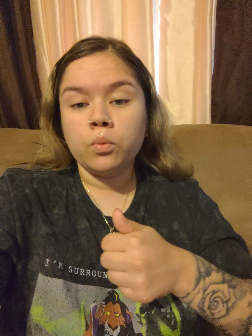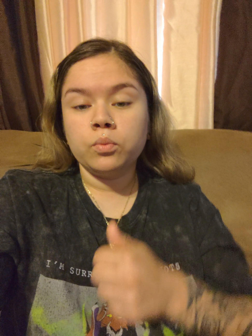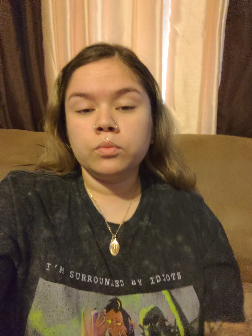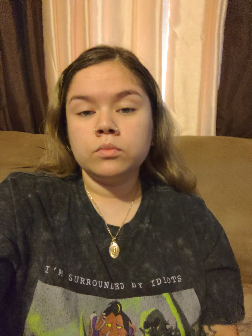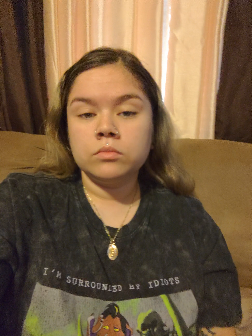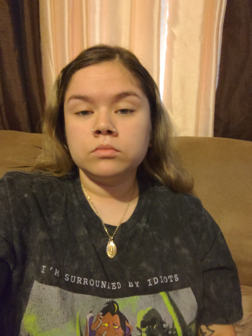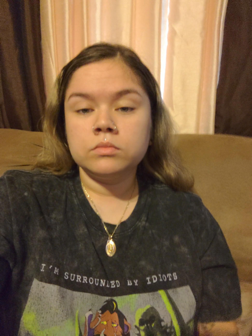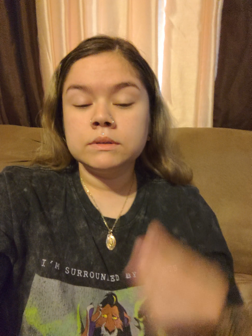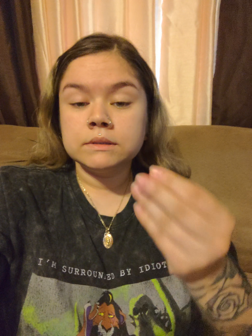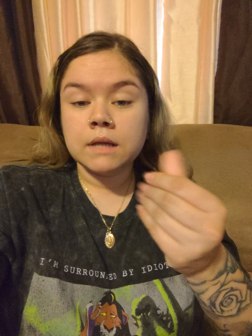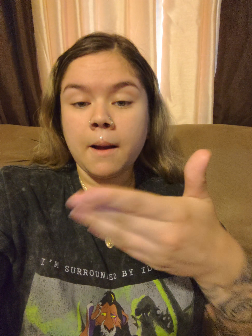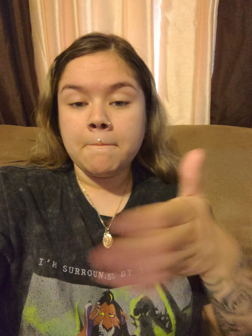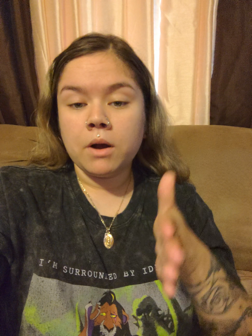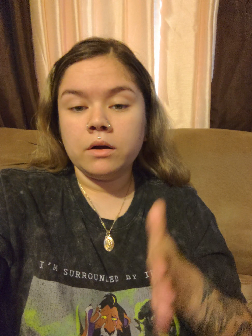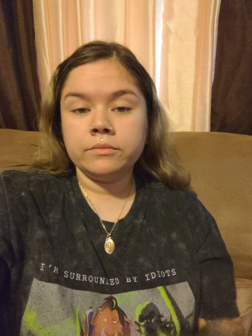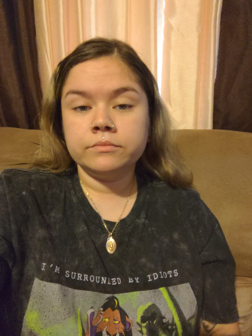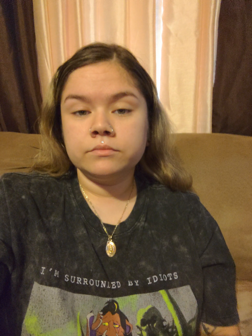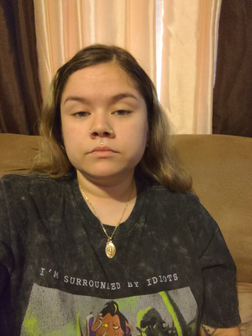sandbox